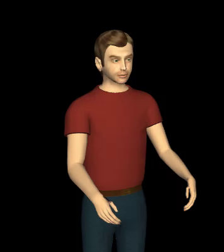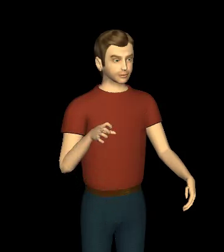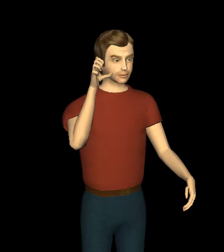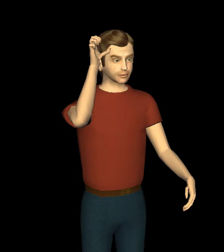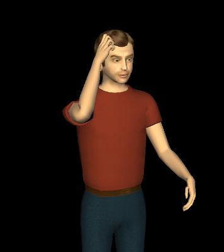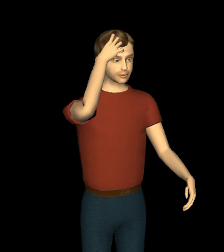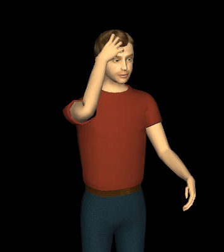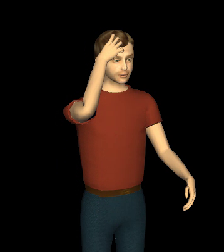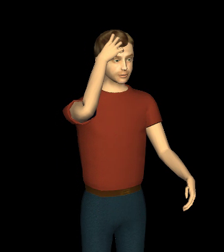أوت